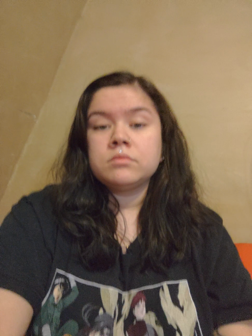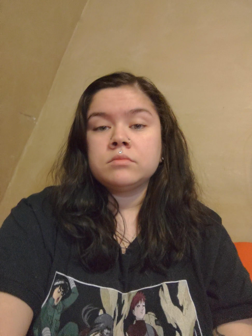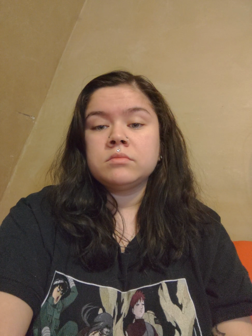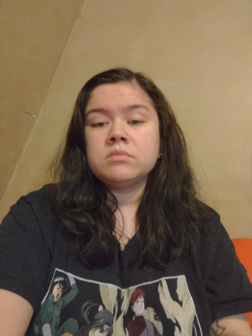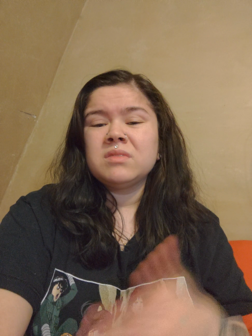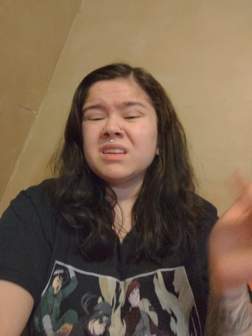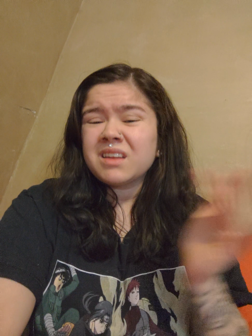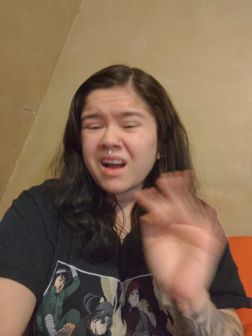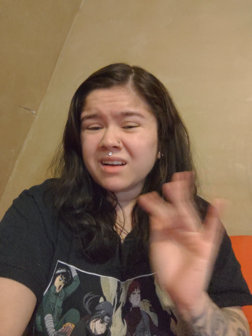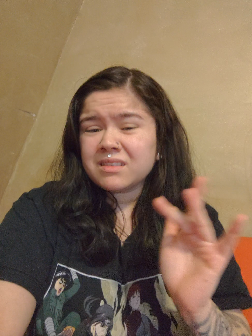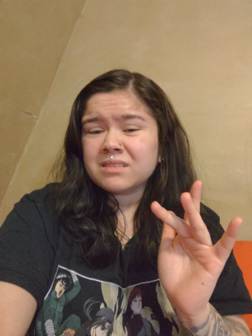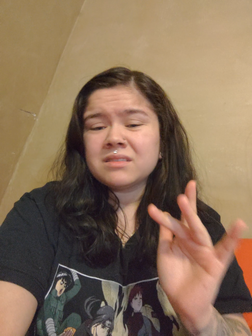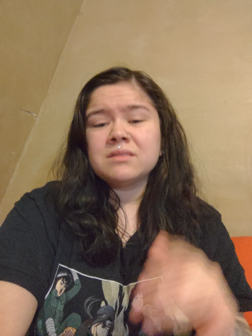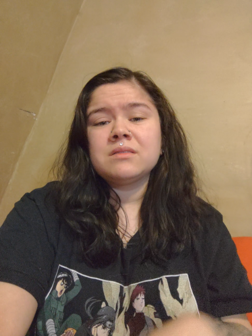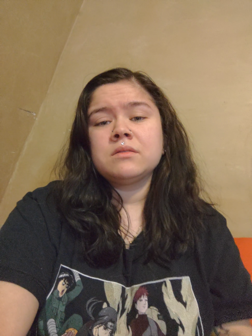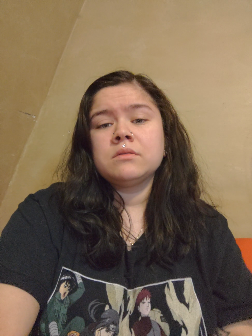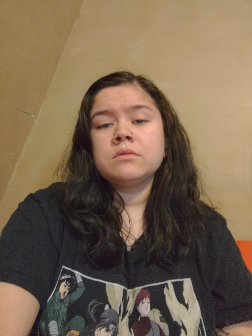yucky